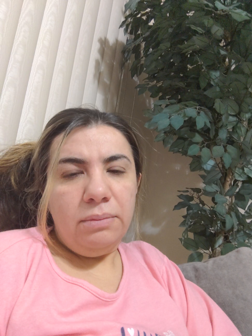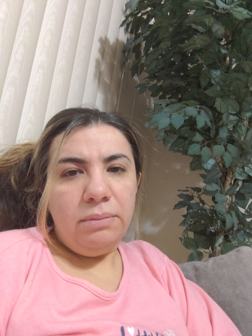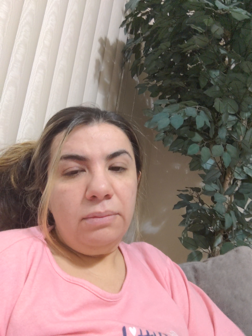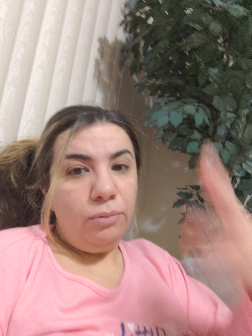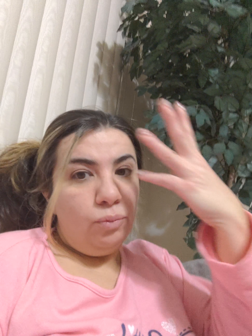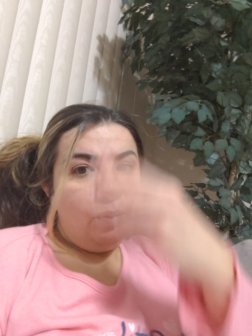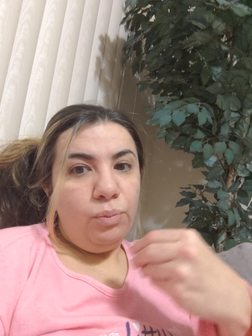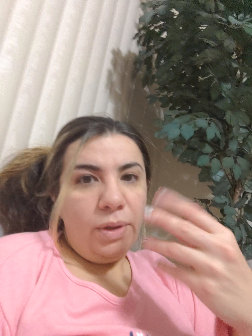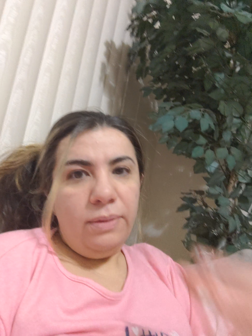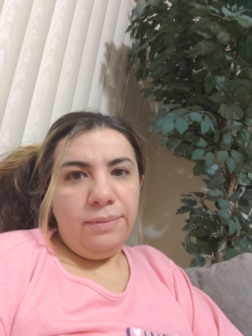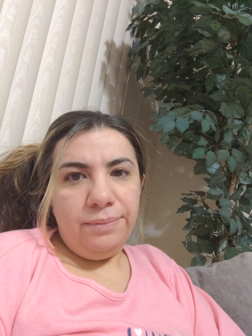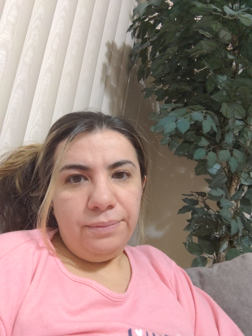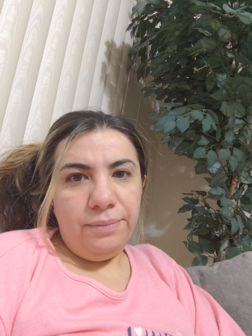pretty